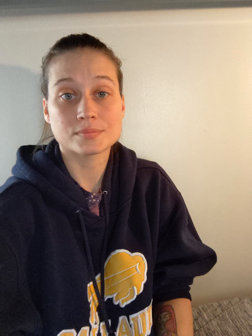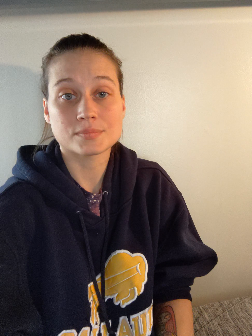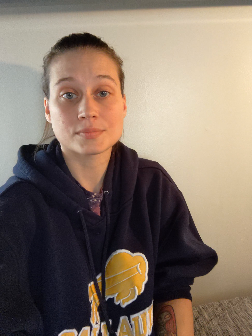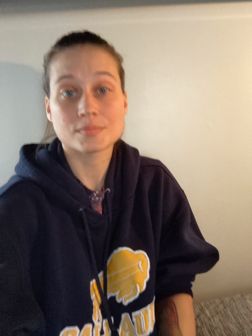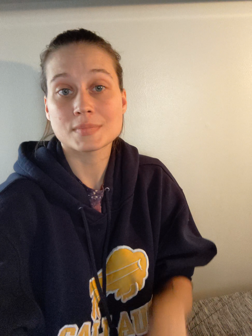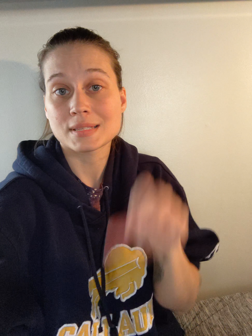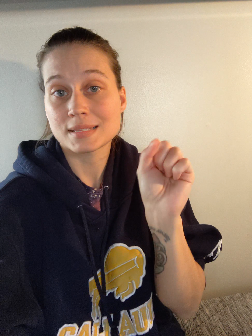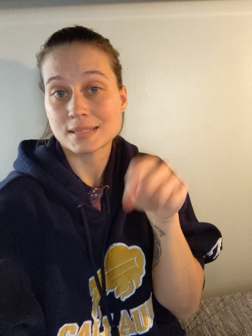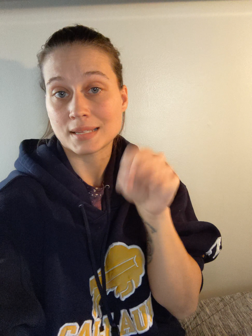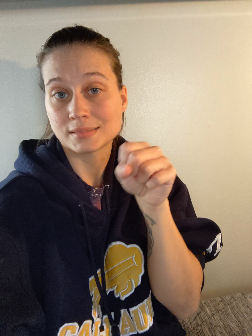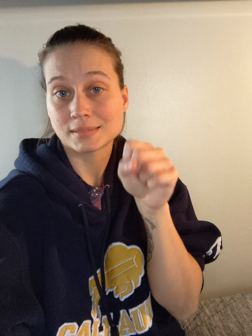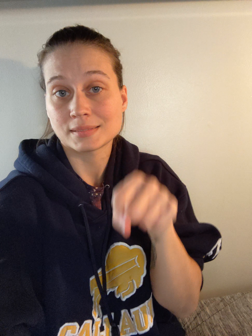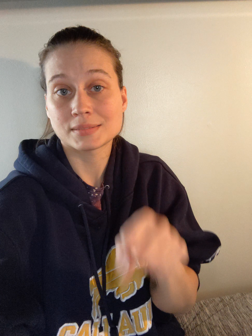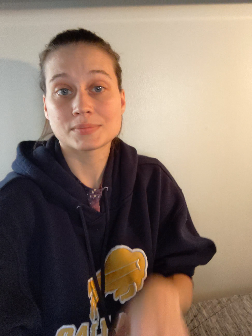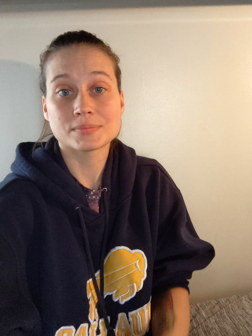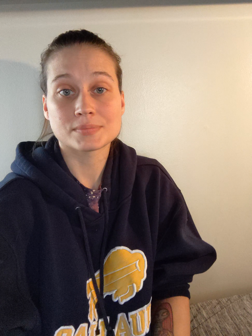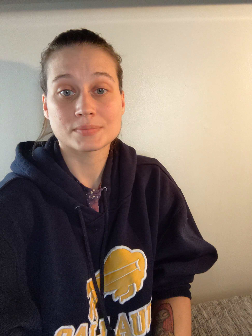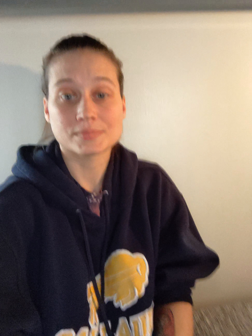yes